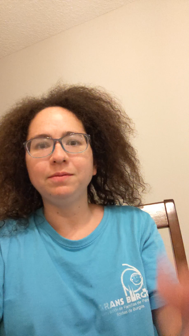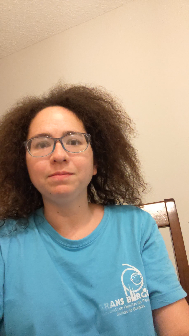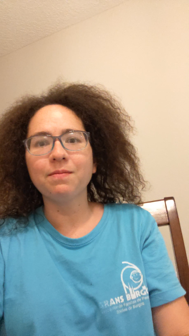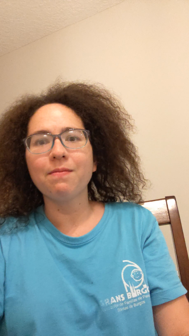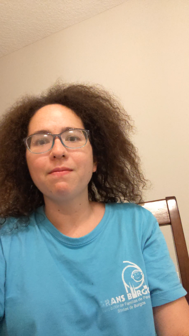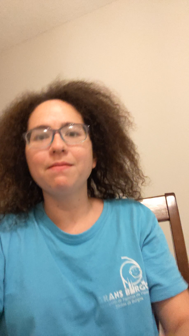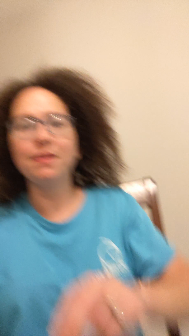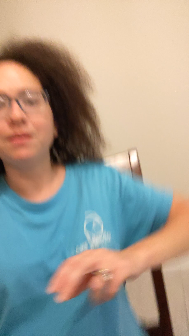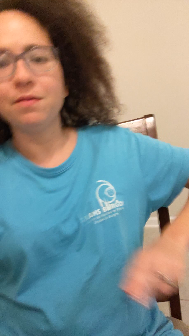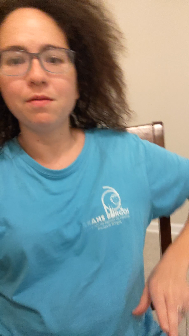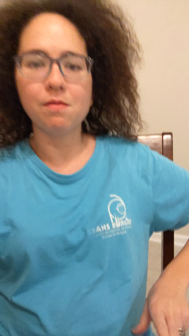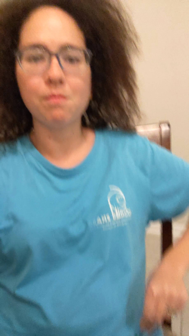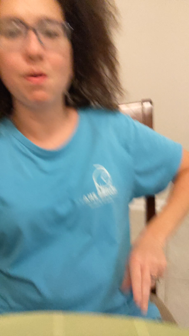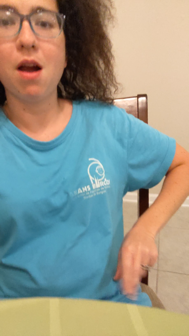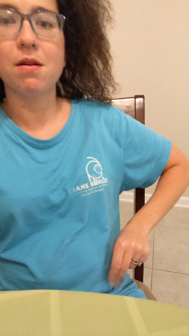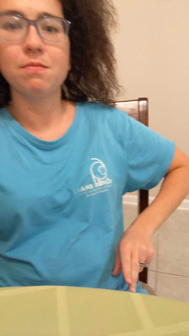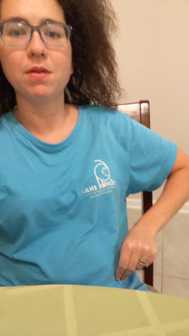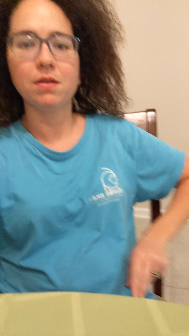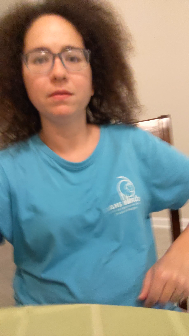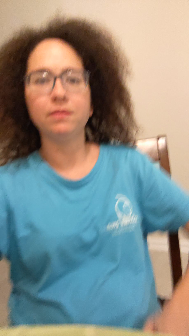diaper